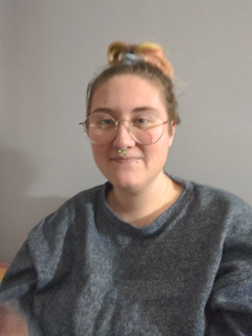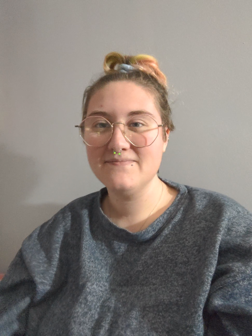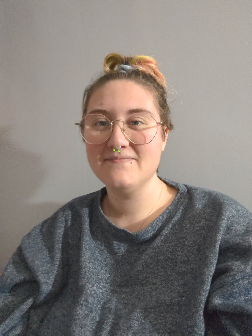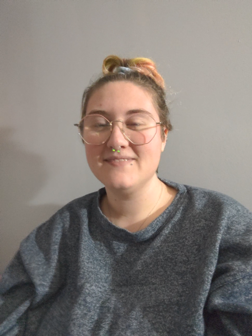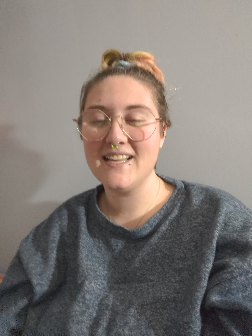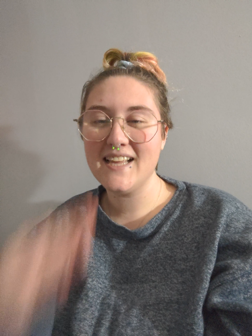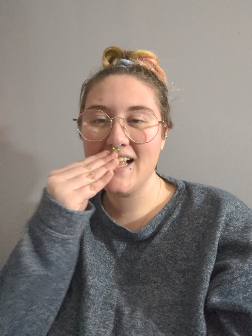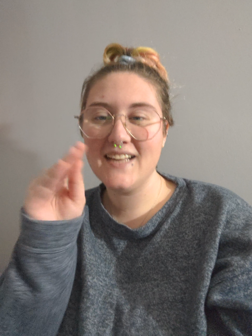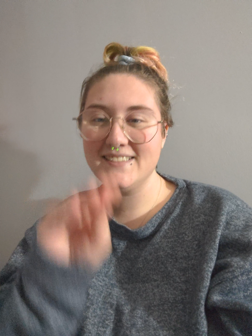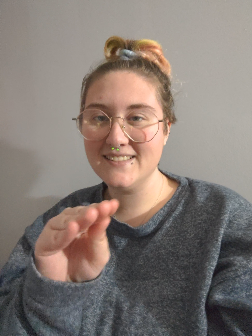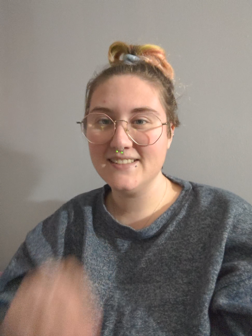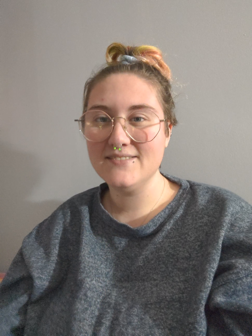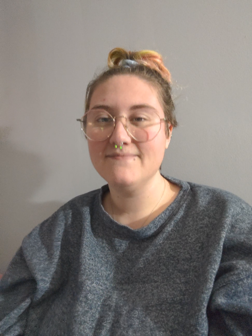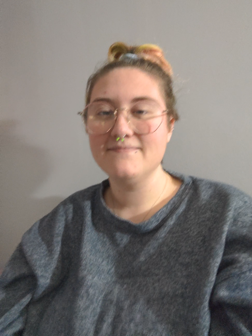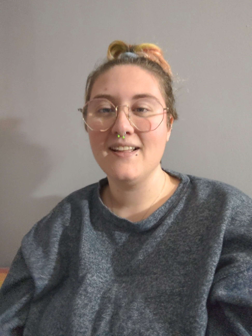kiss